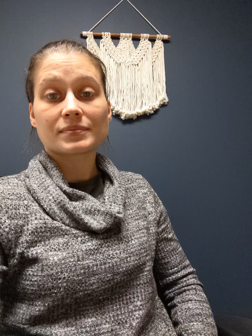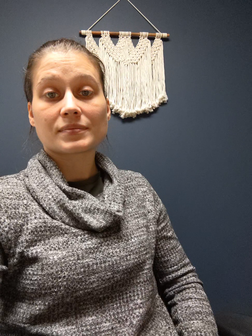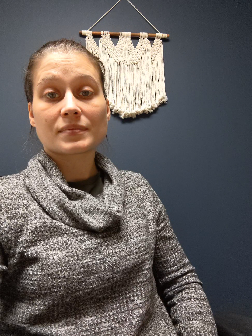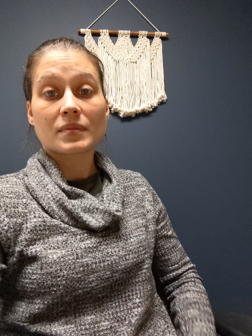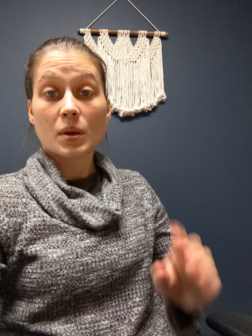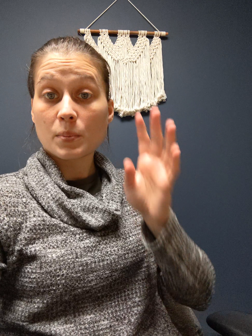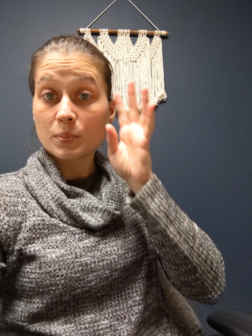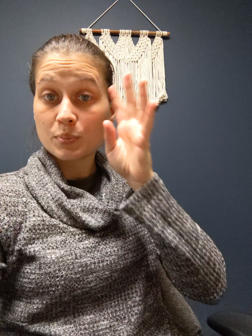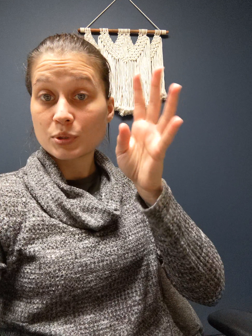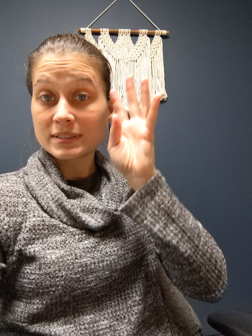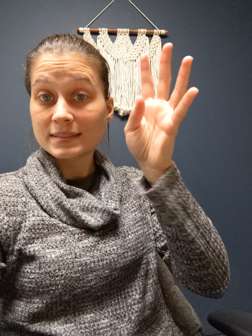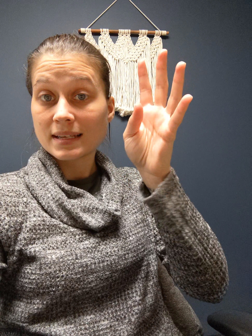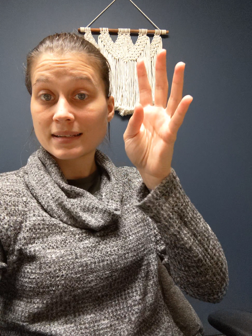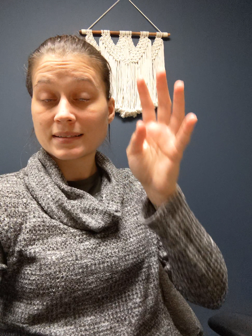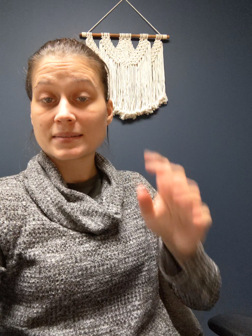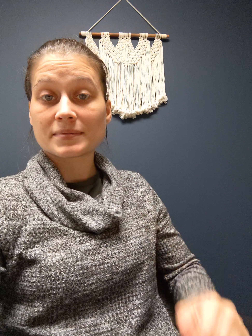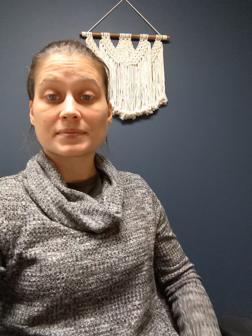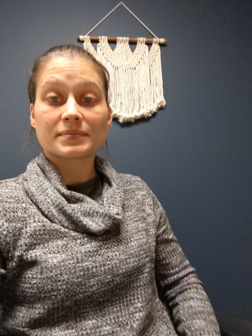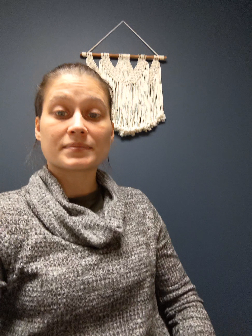pretend